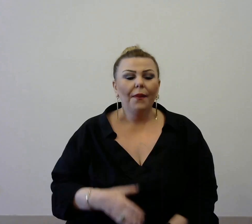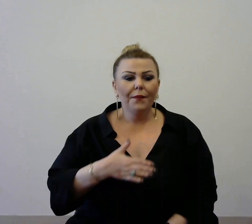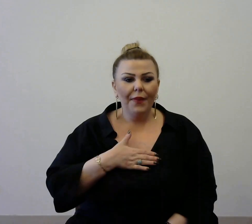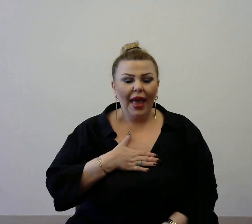mən